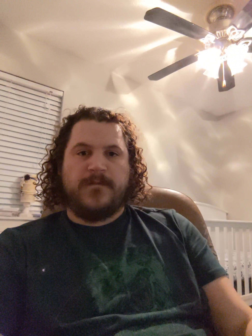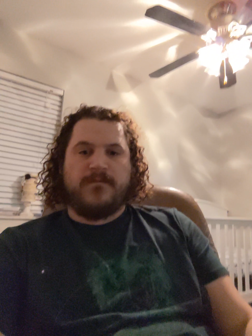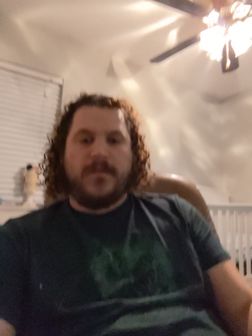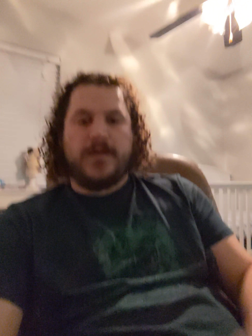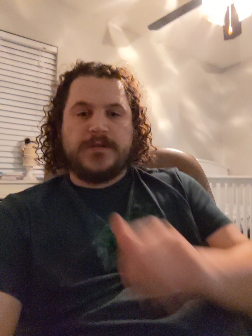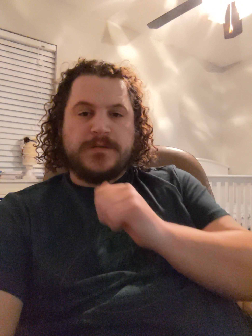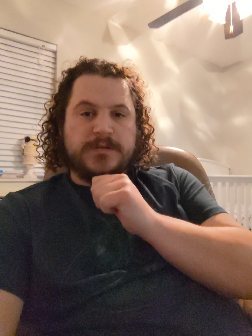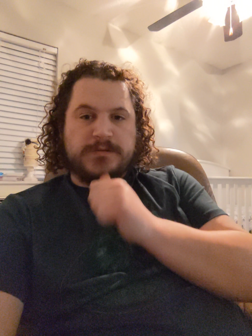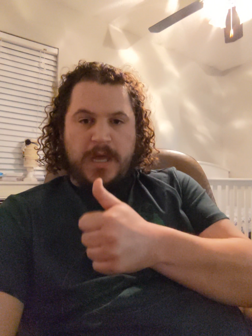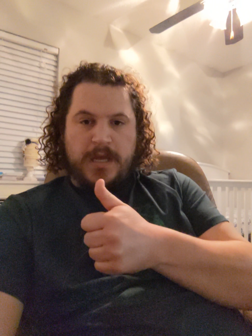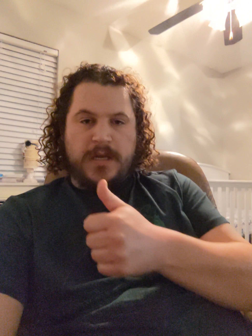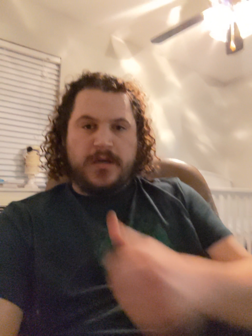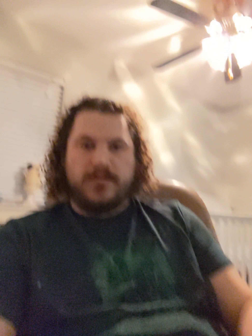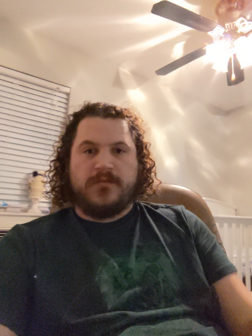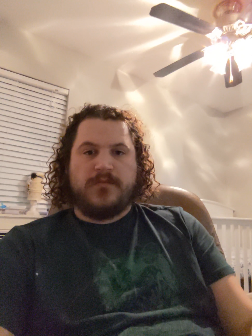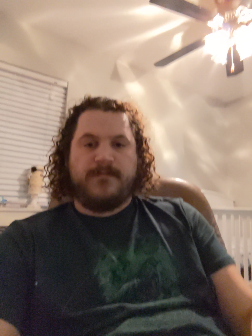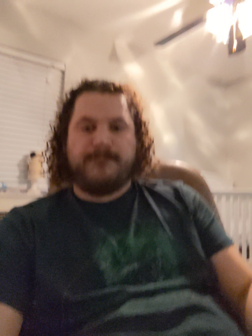not